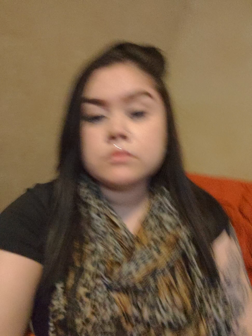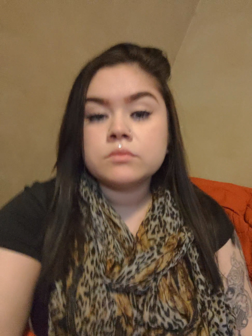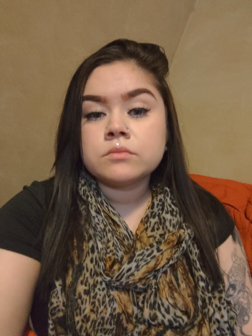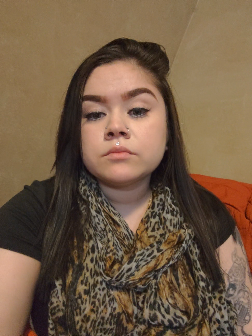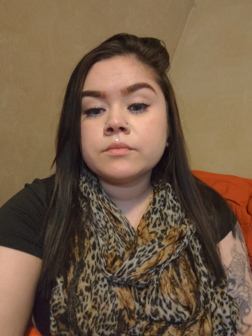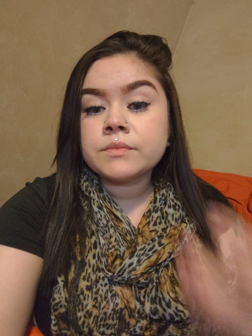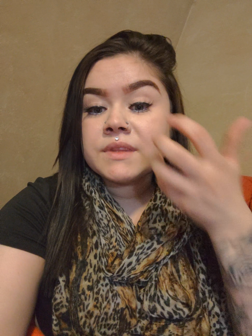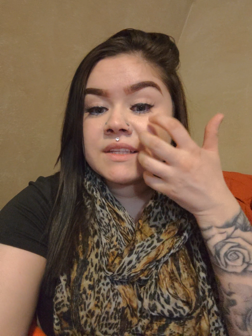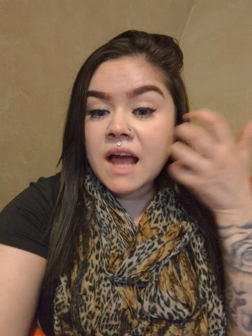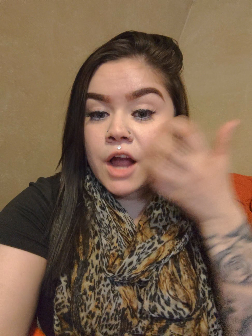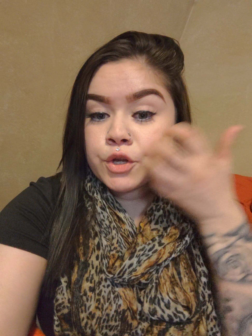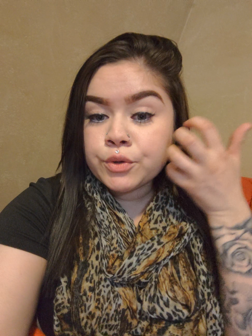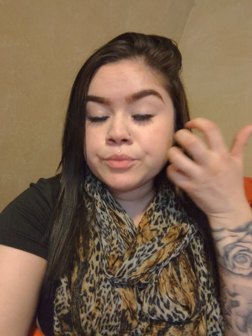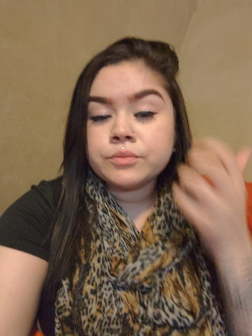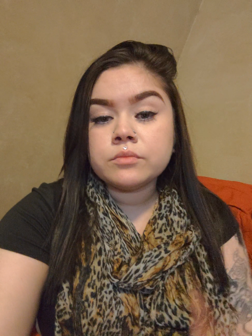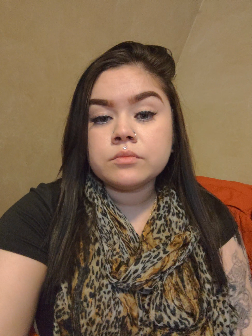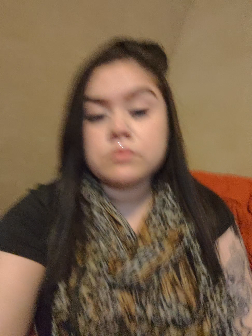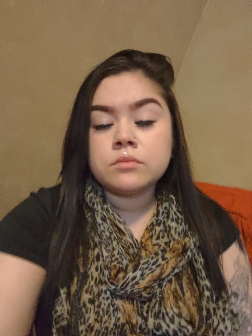tiger